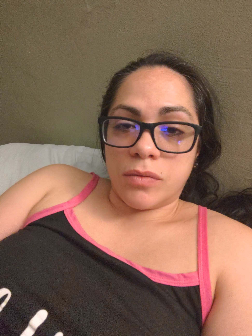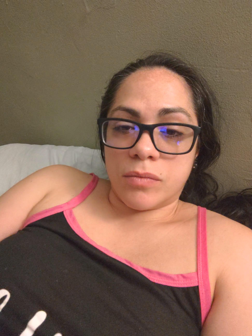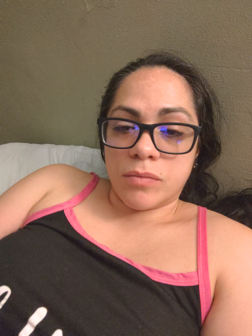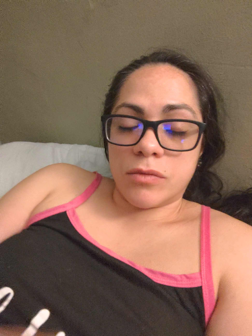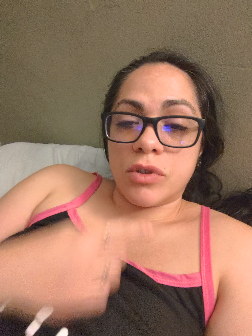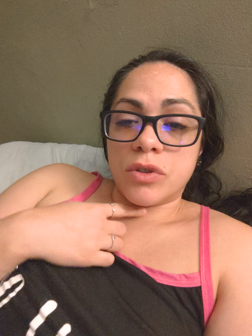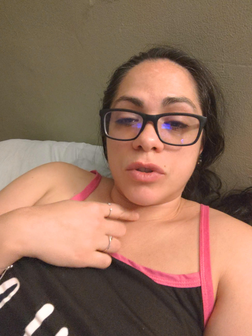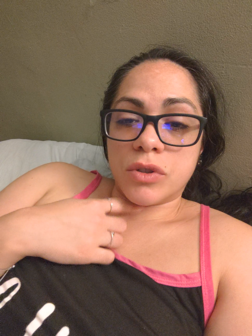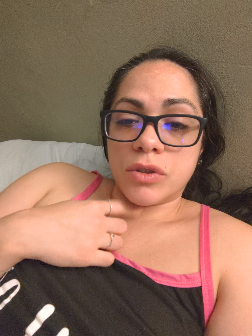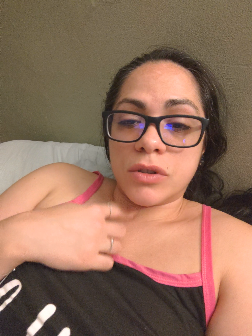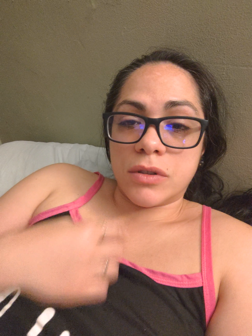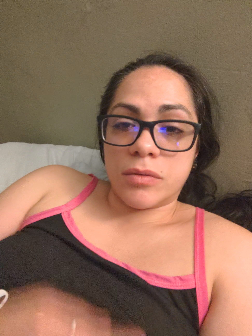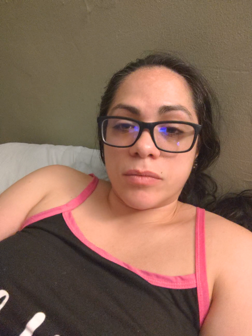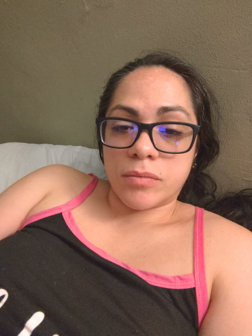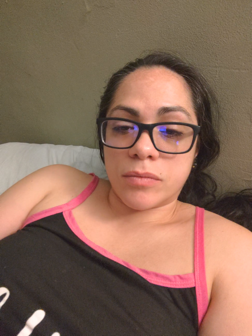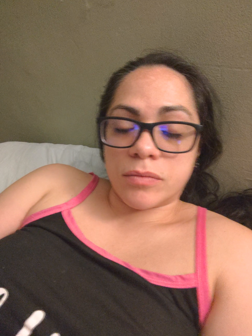thirsty